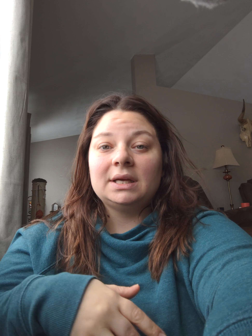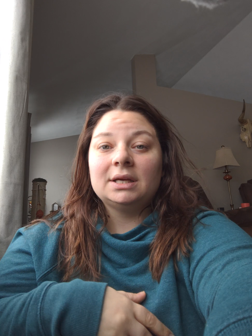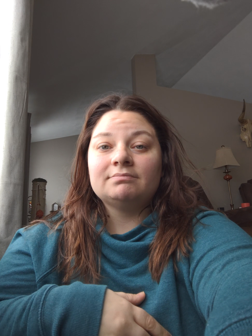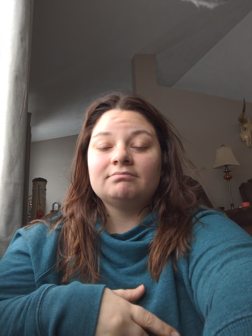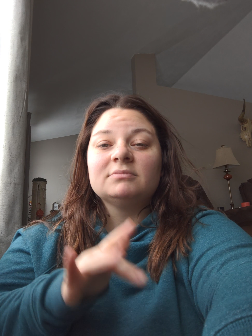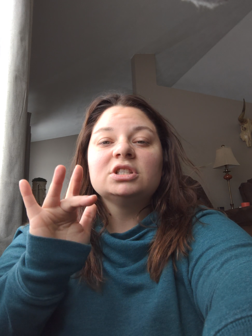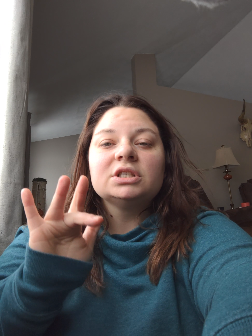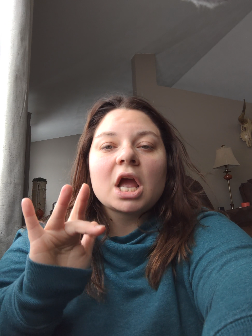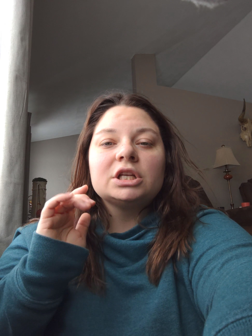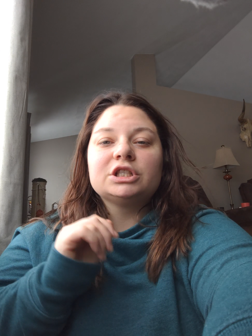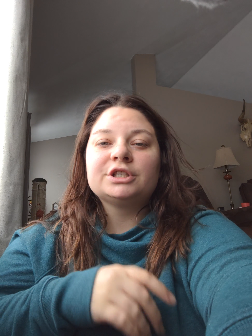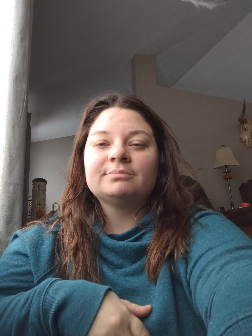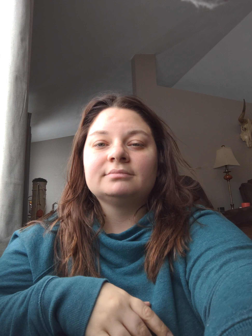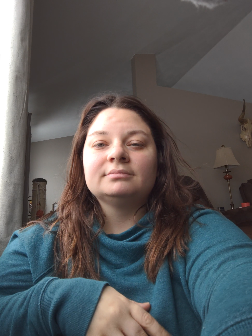touch